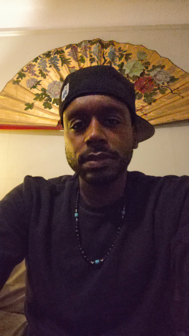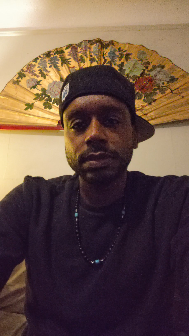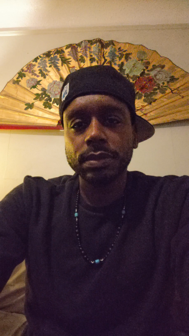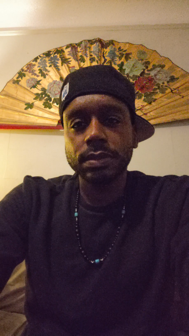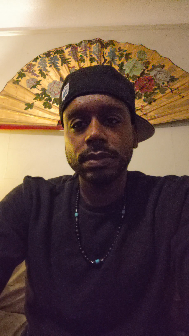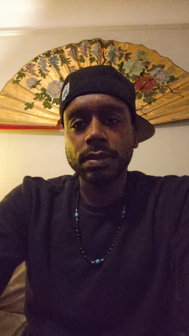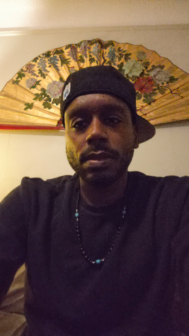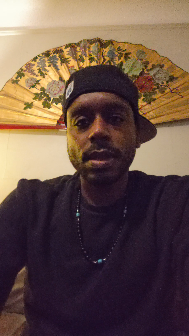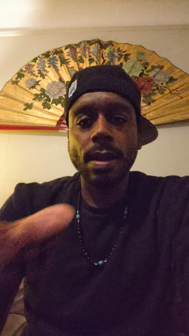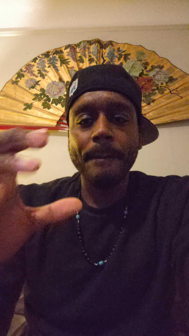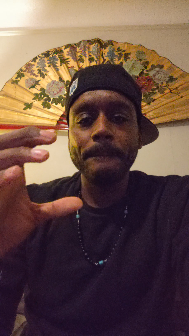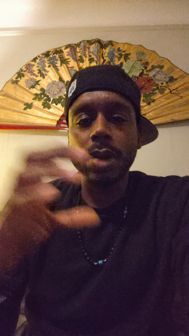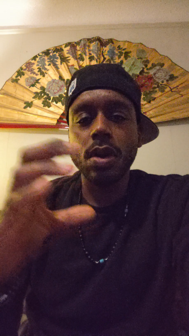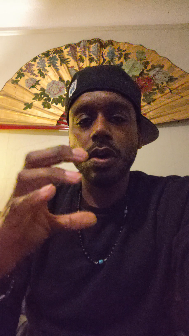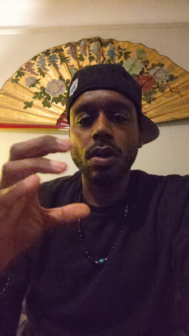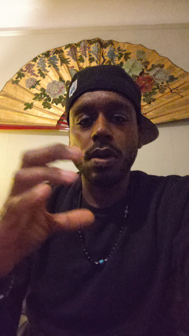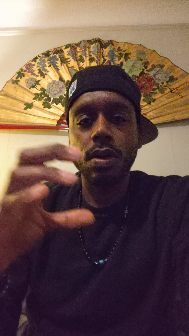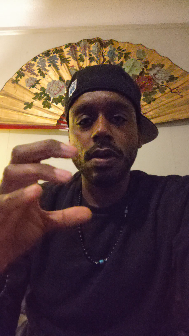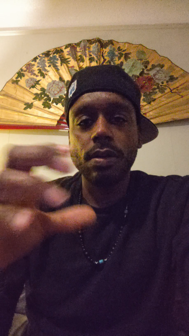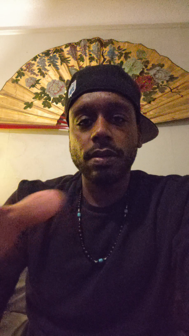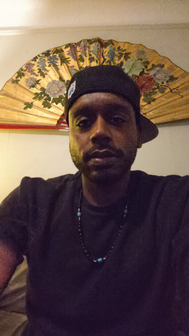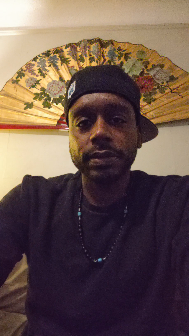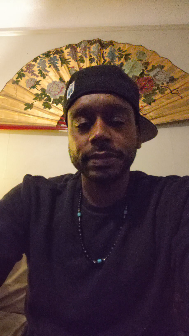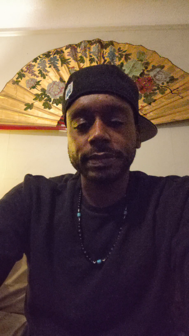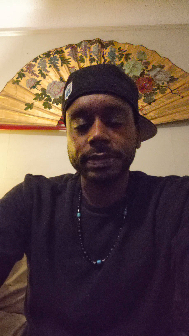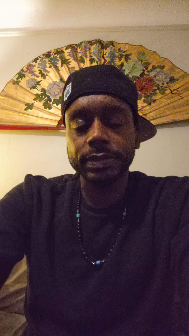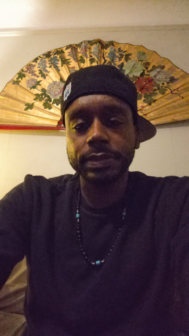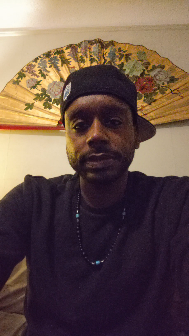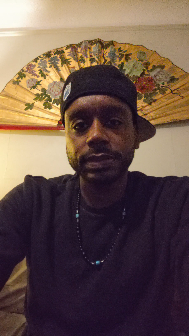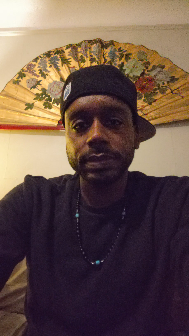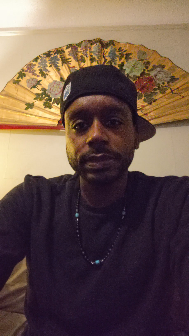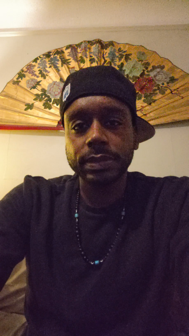ball